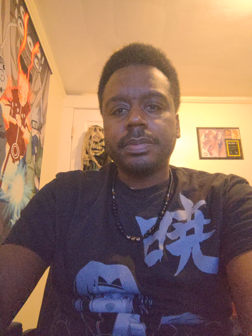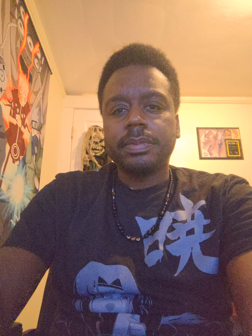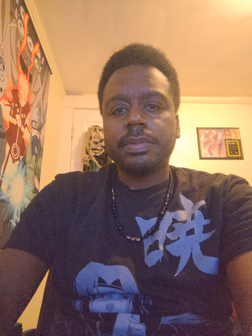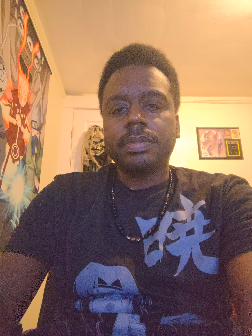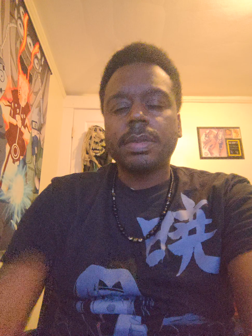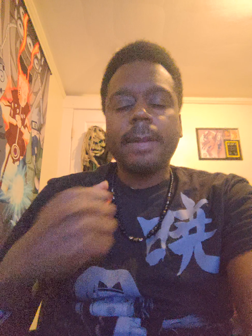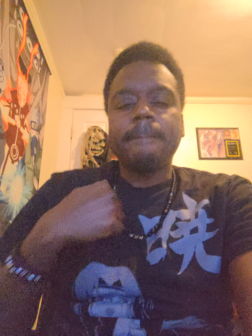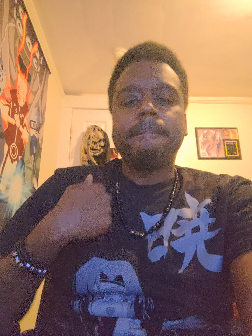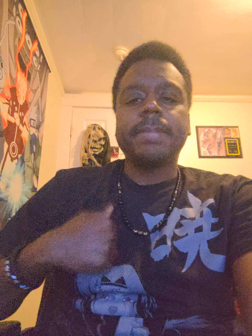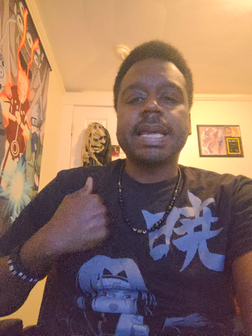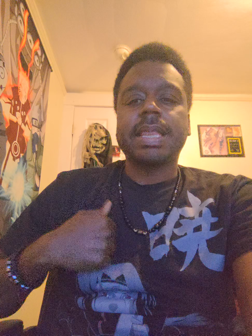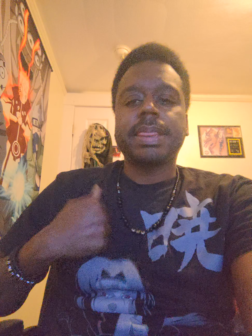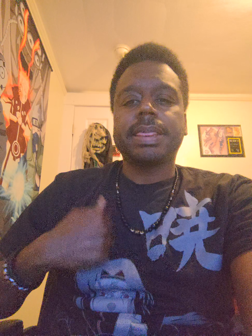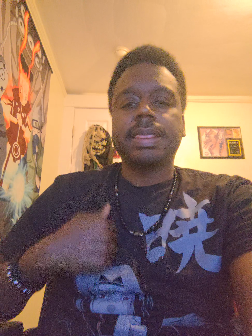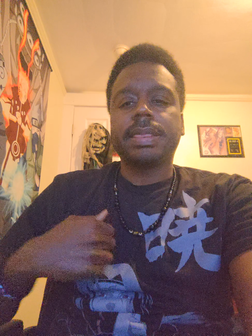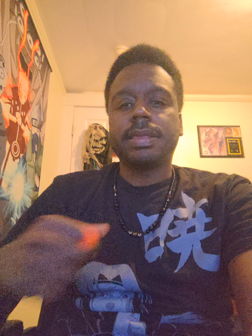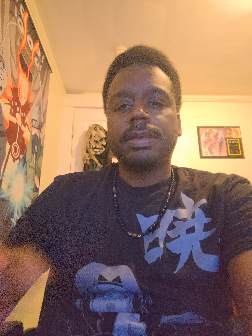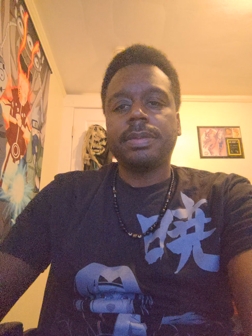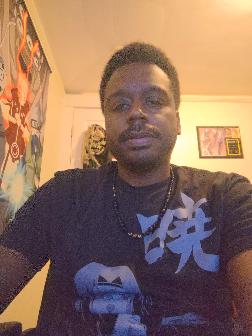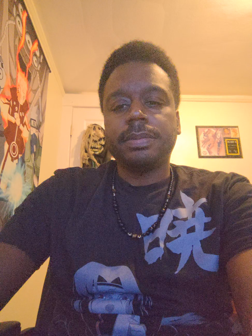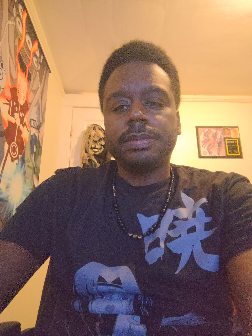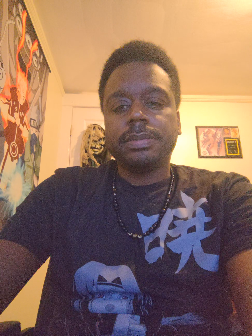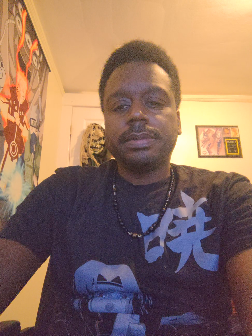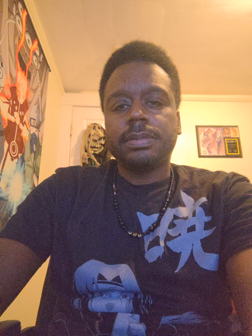bath